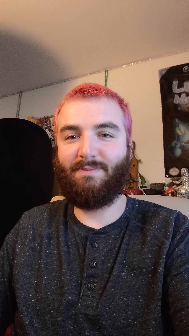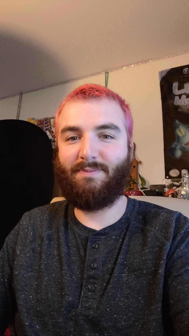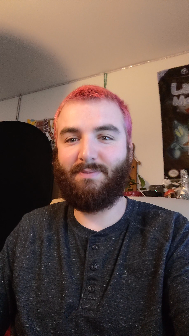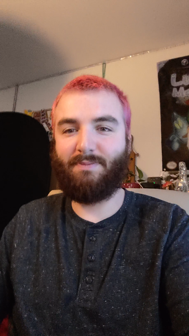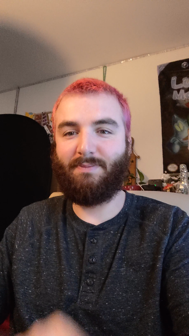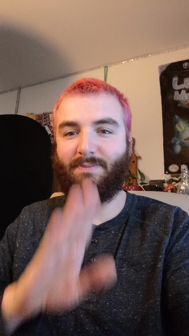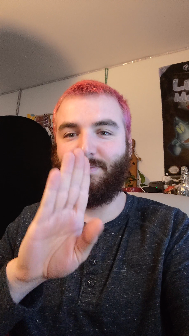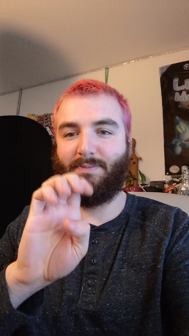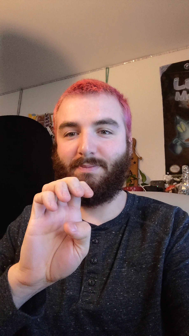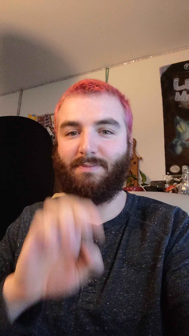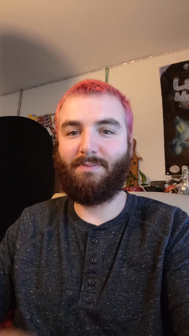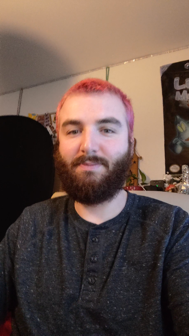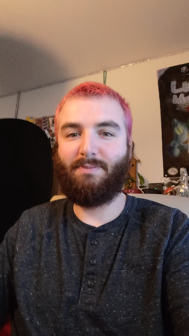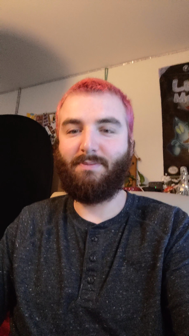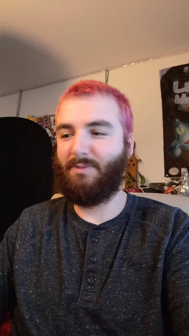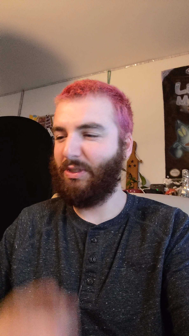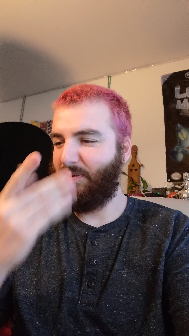be